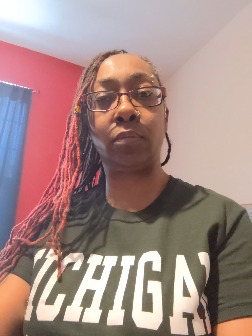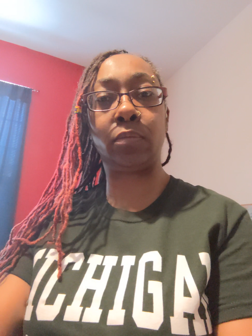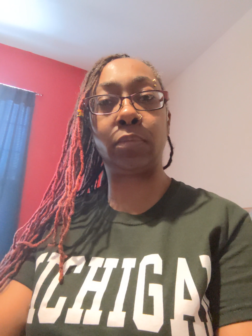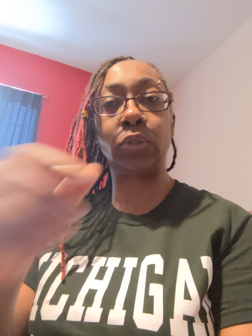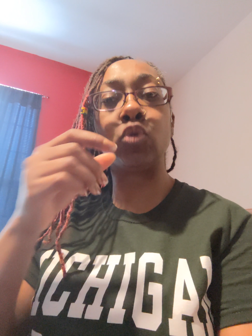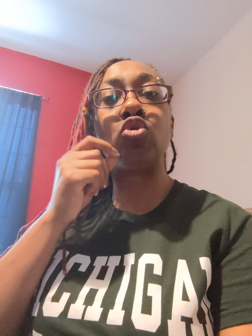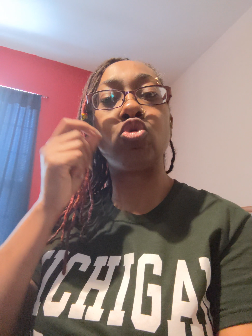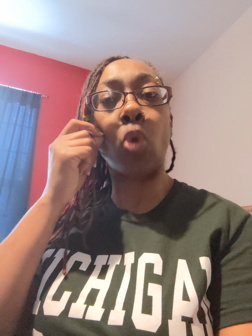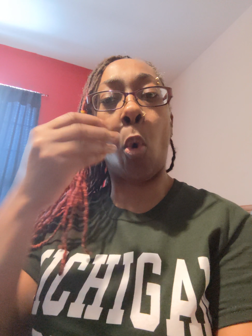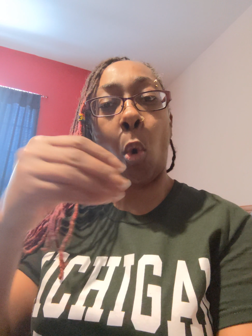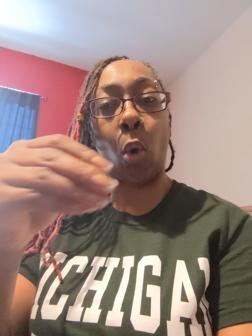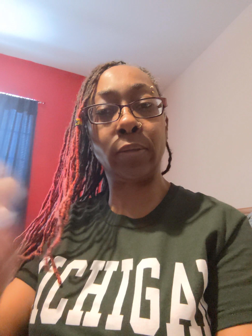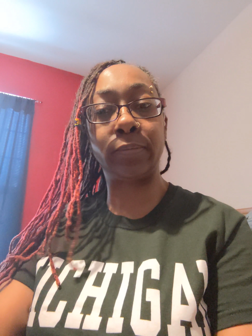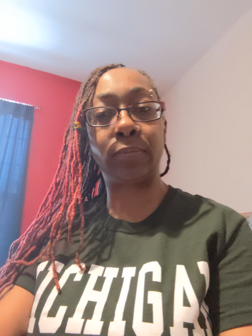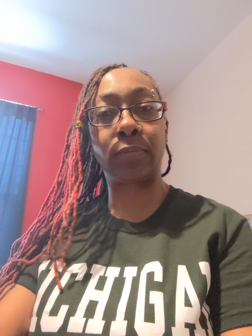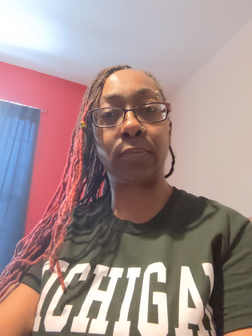store